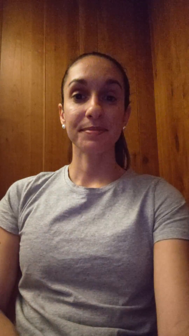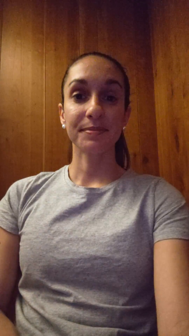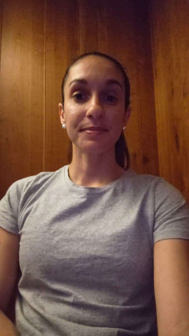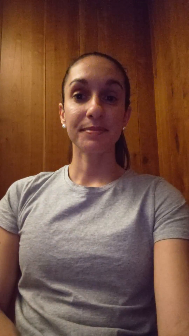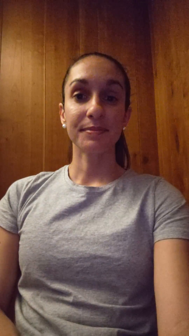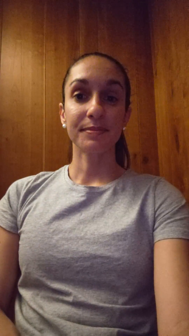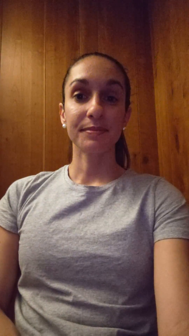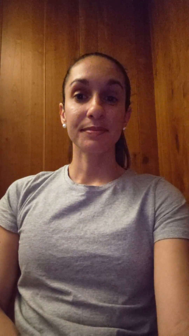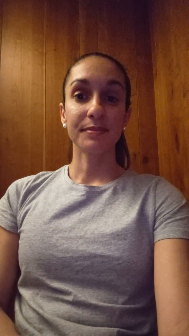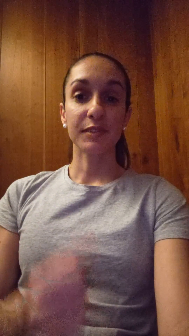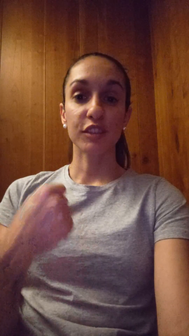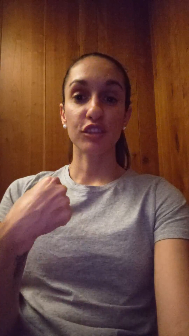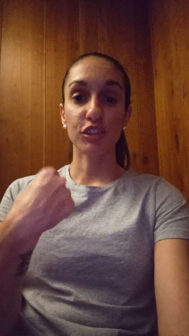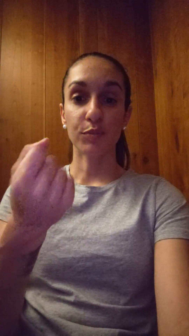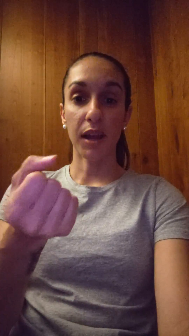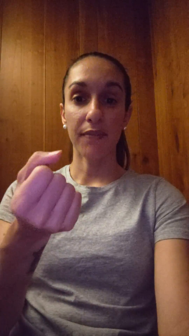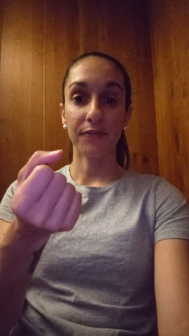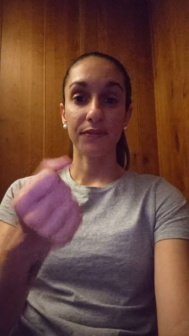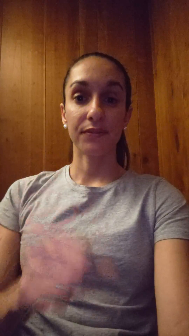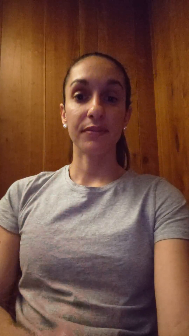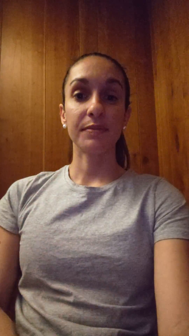drive